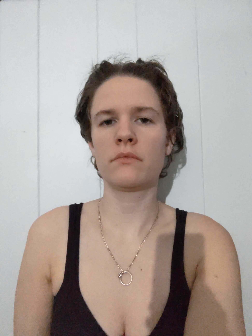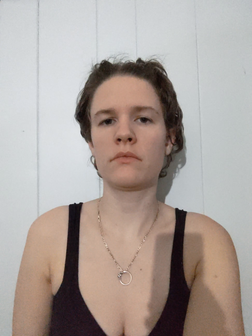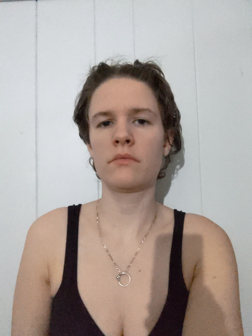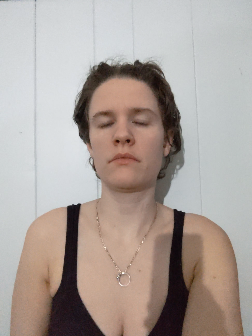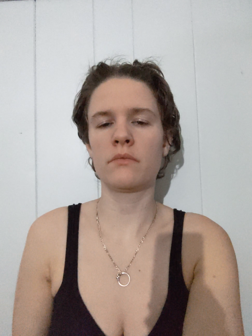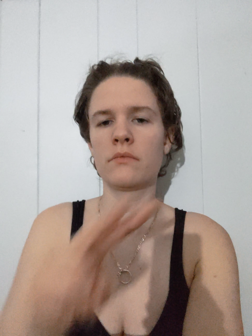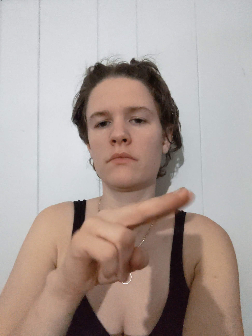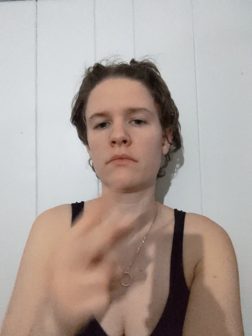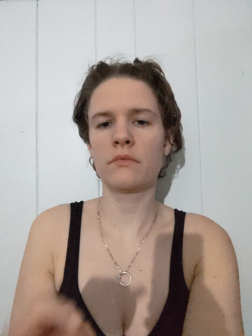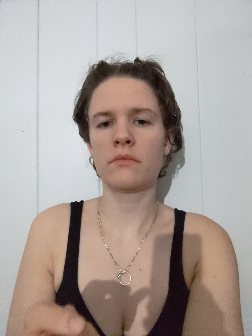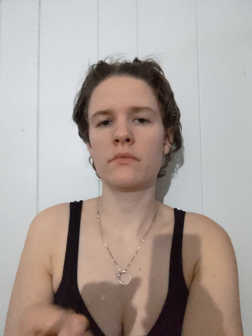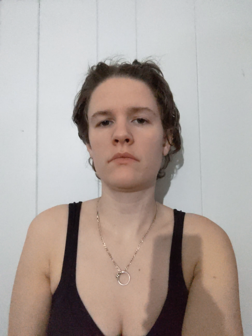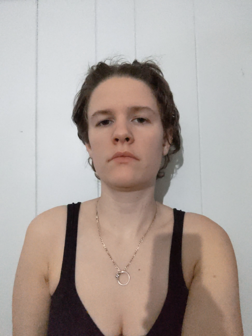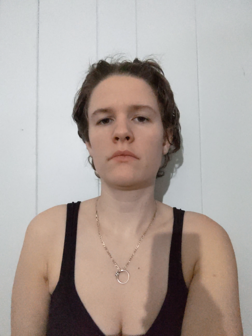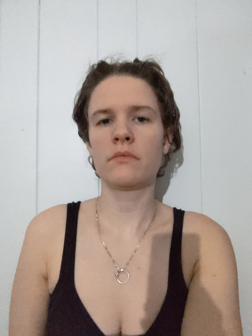fall